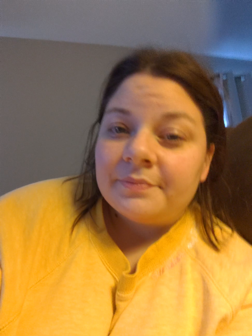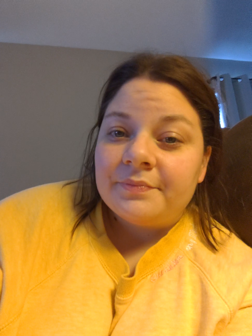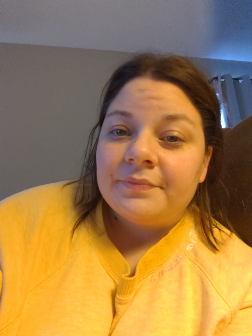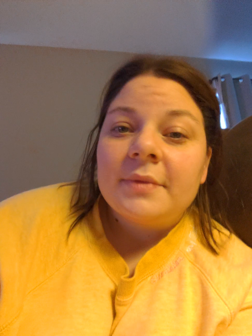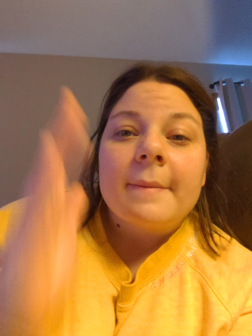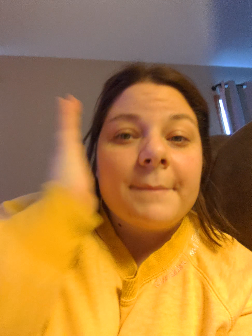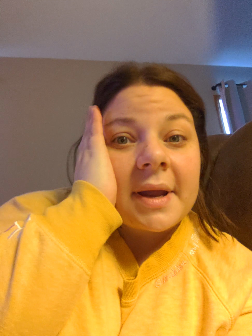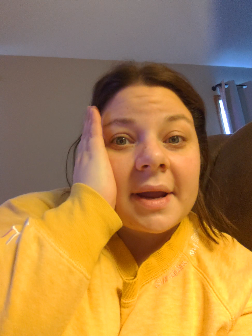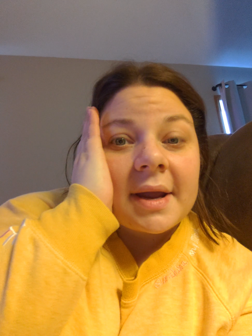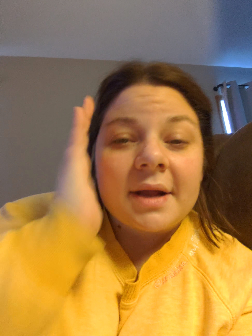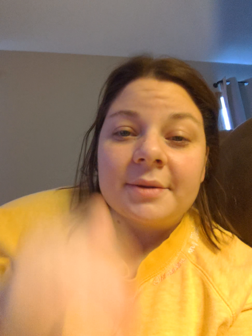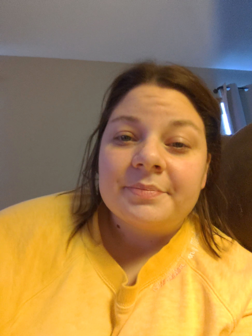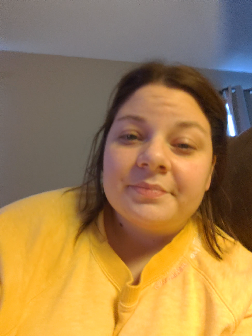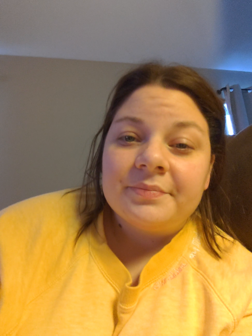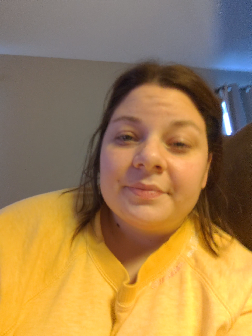bed